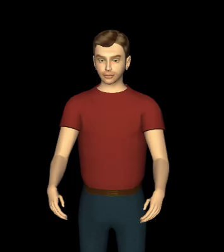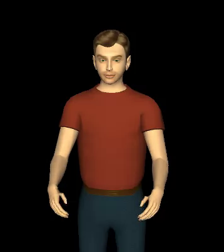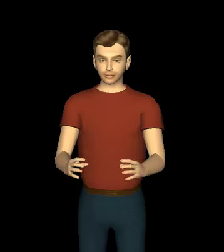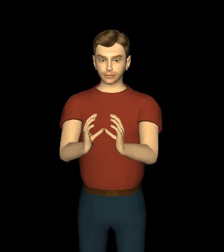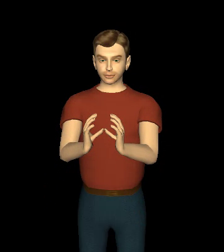عالِم